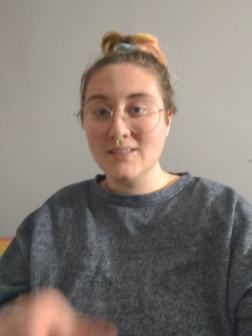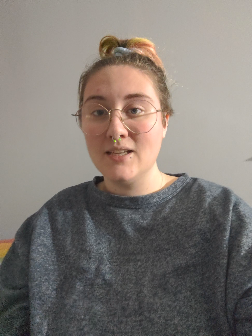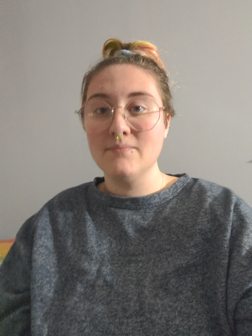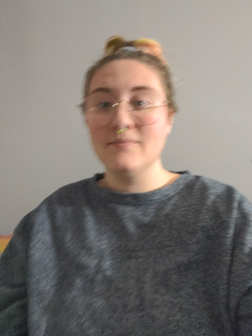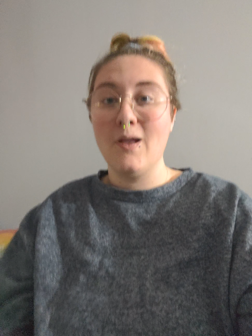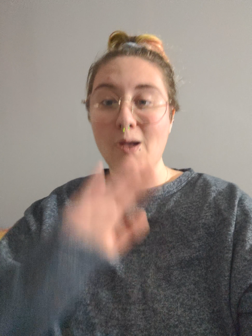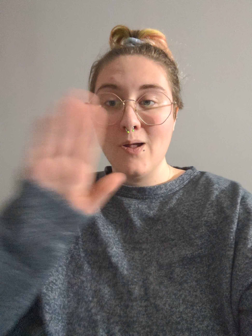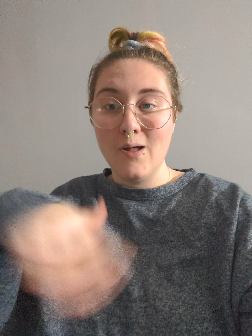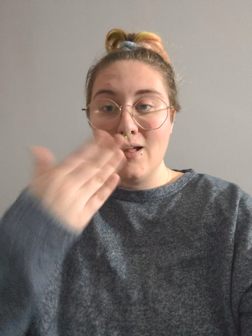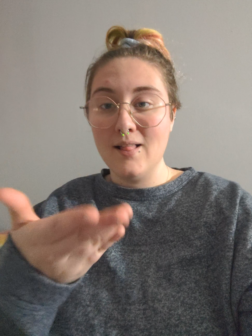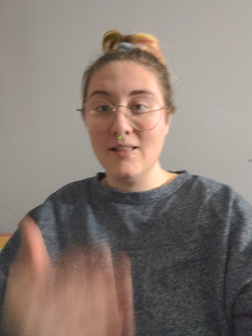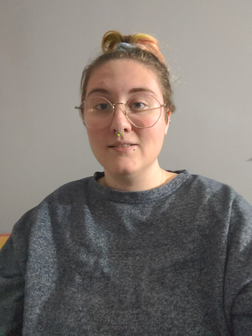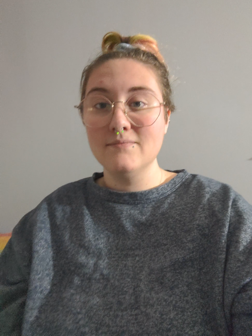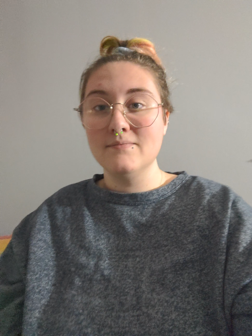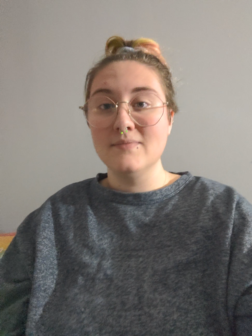all